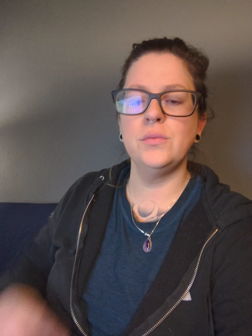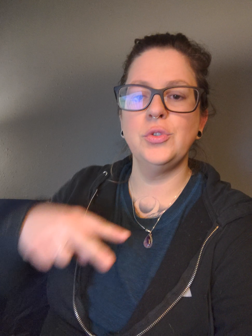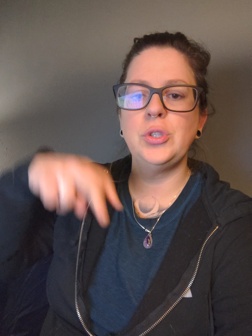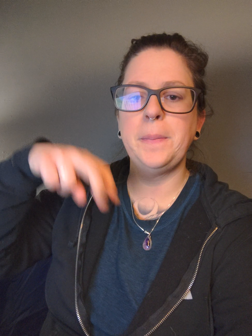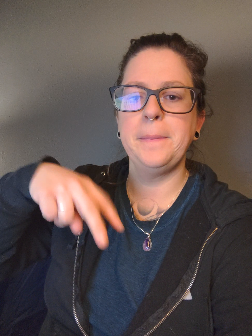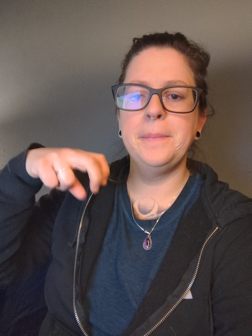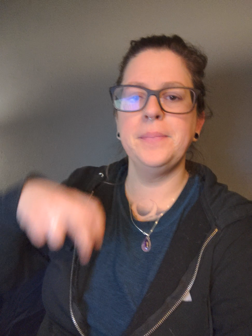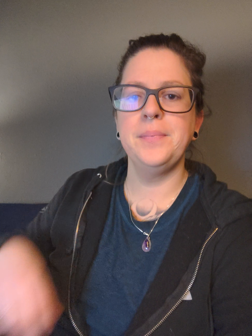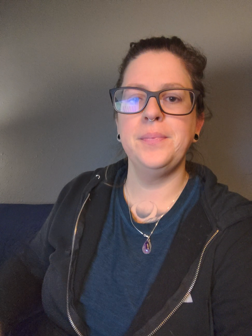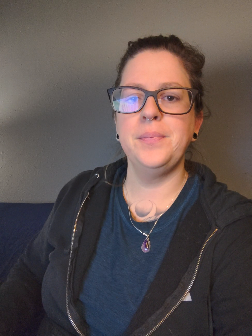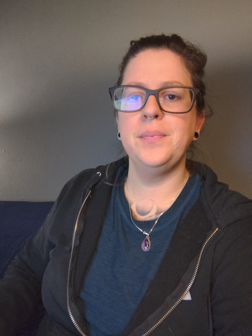jump